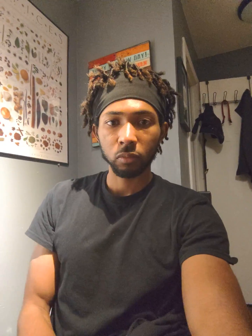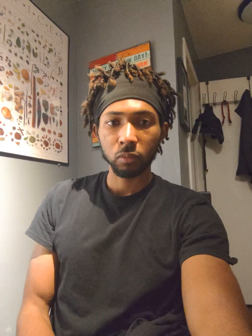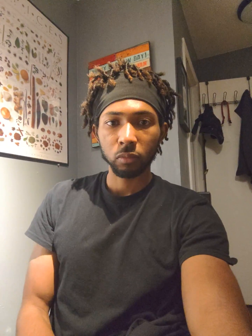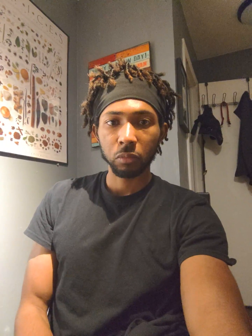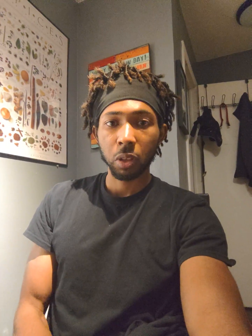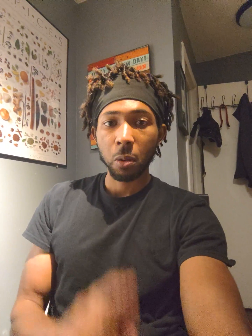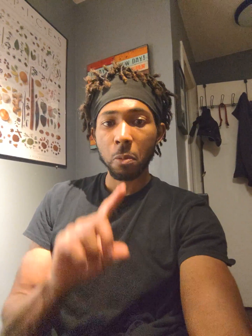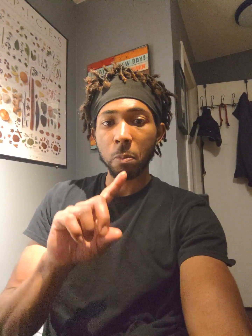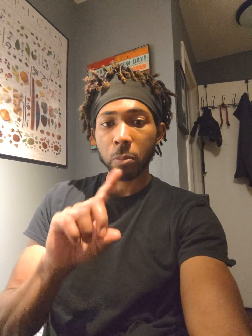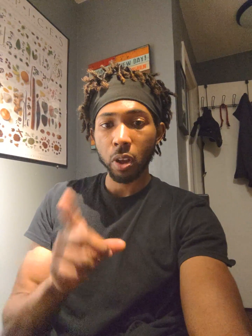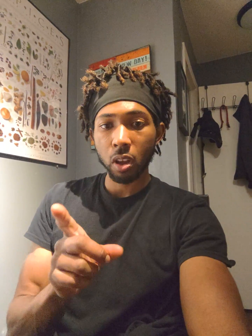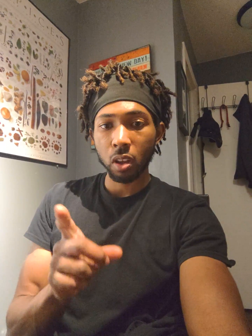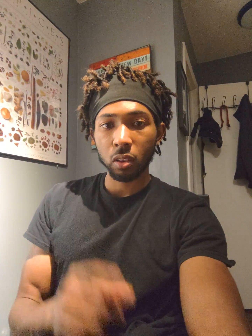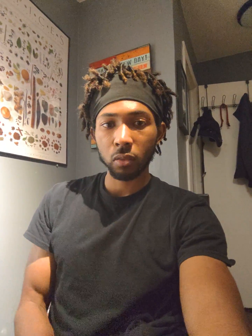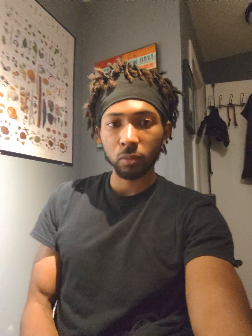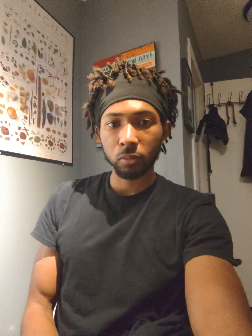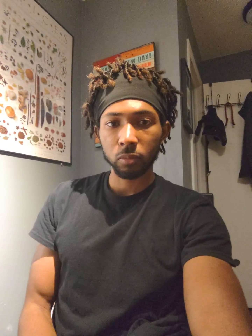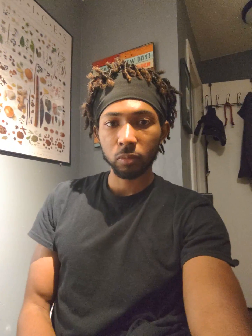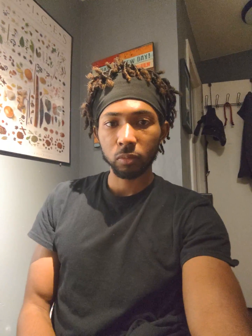but